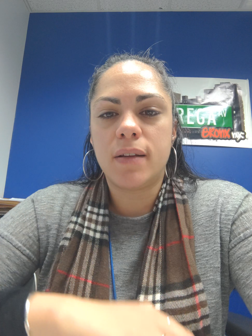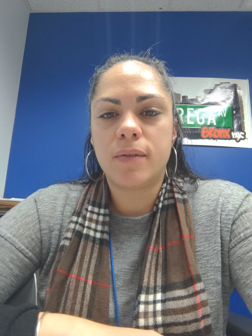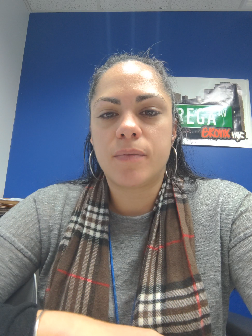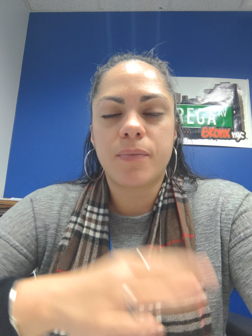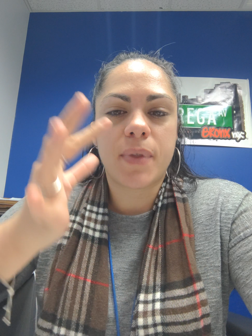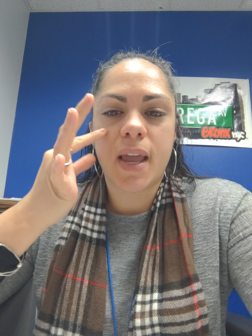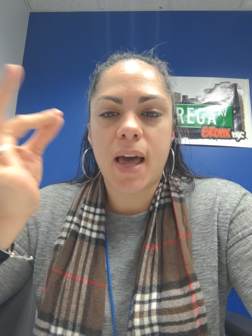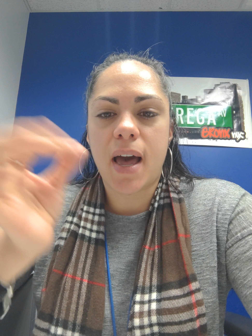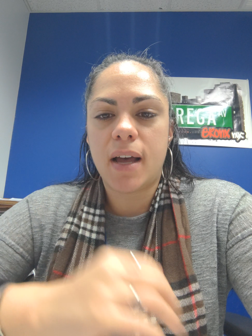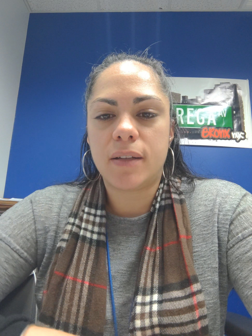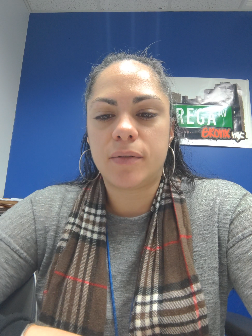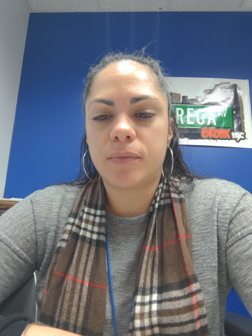cat